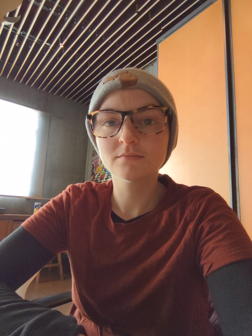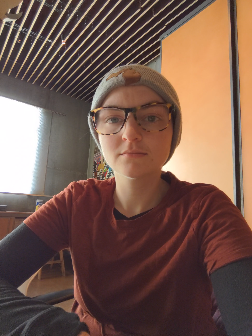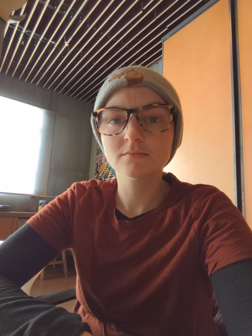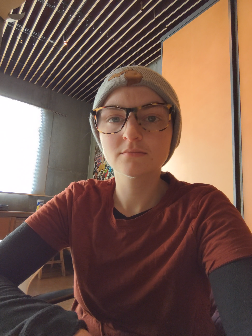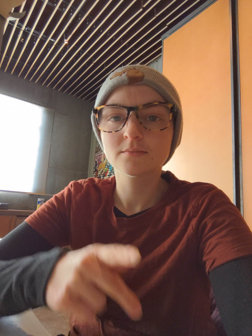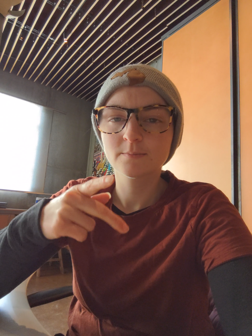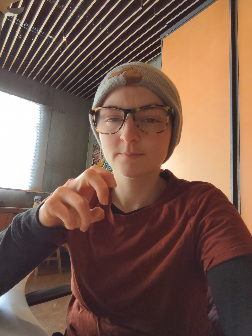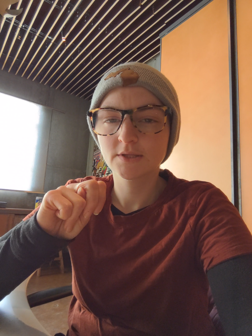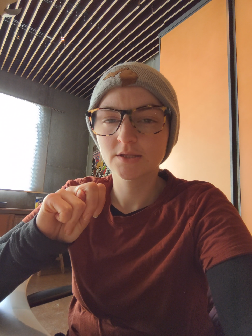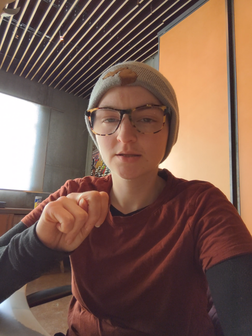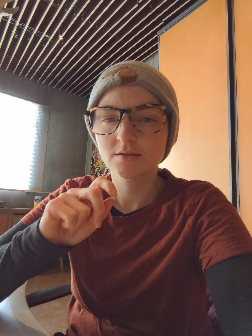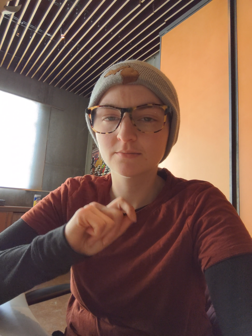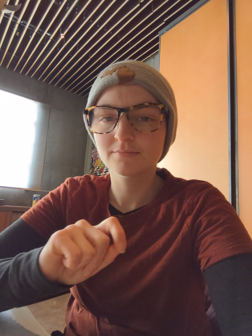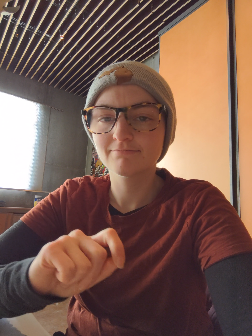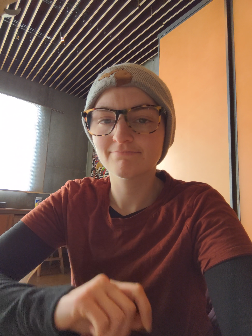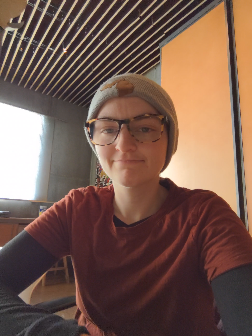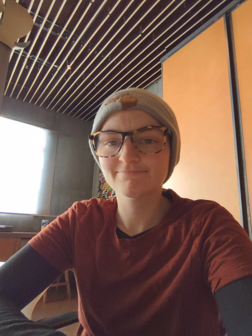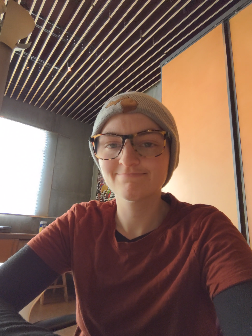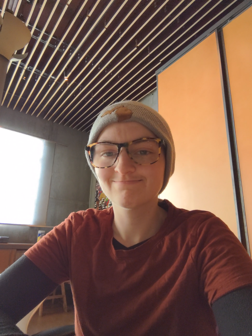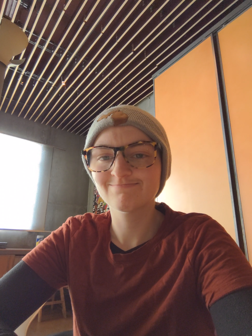pen